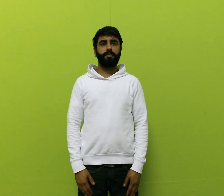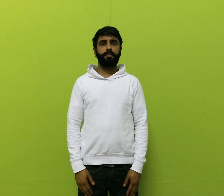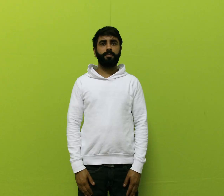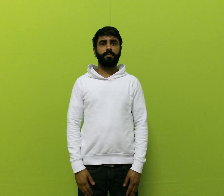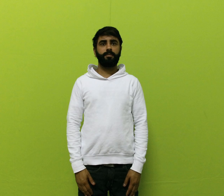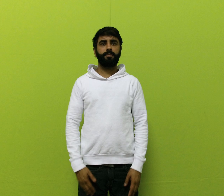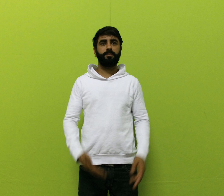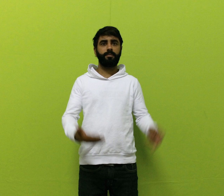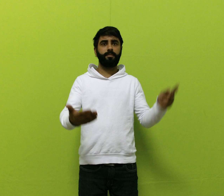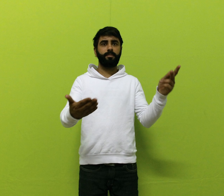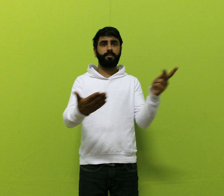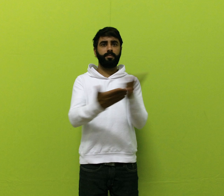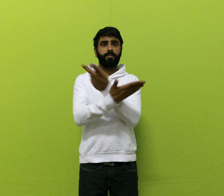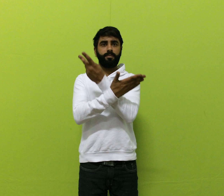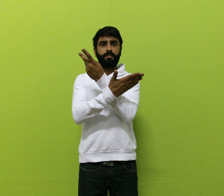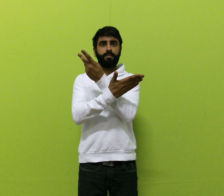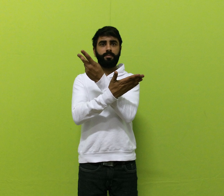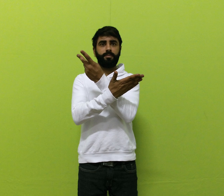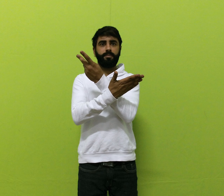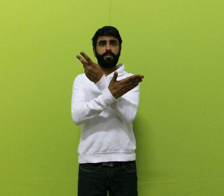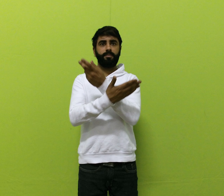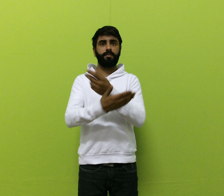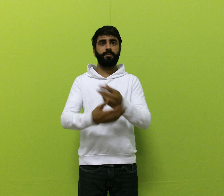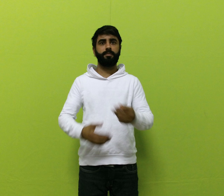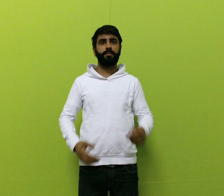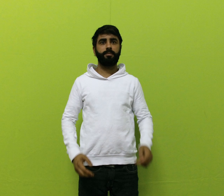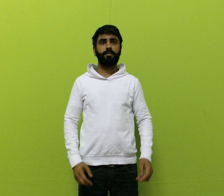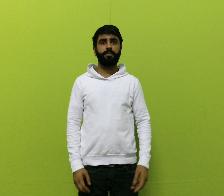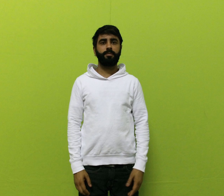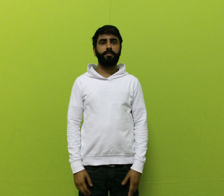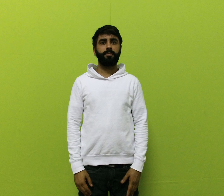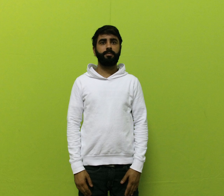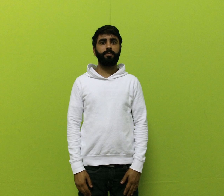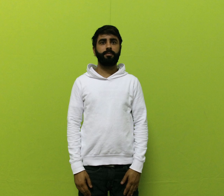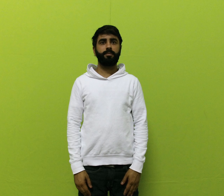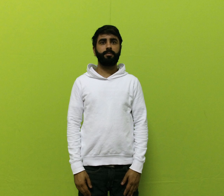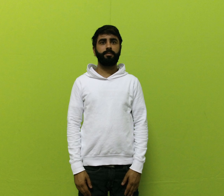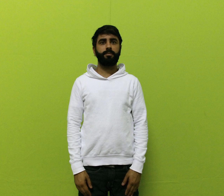acontecer